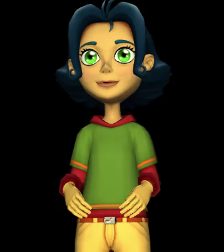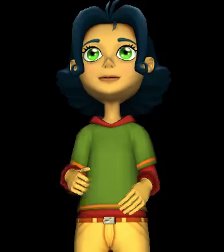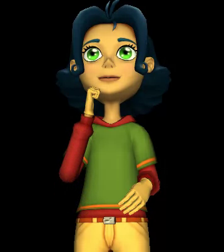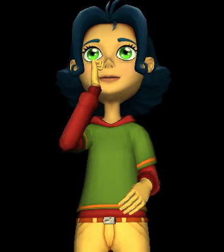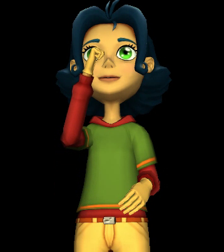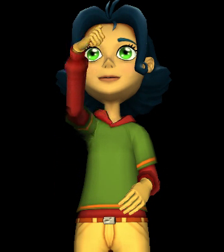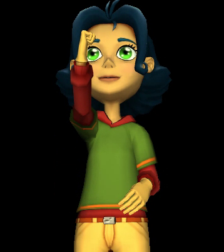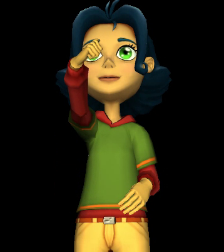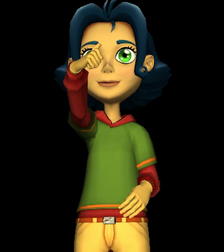بعد غد